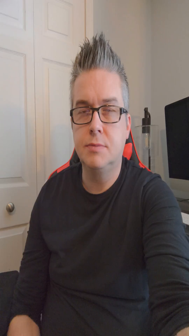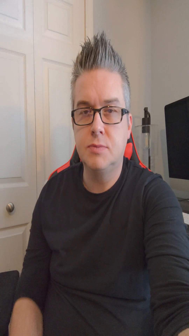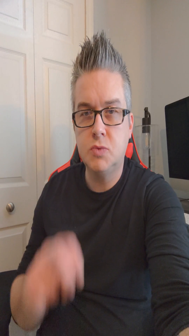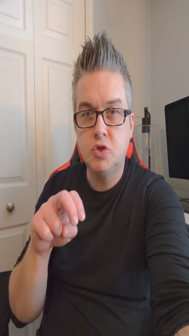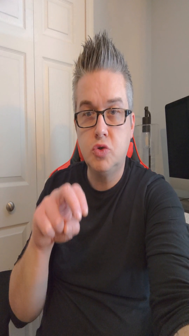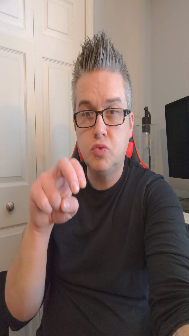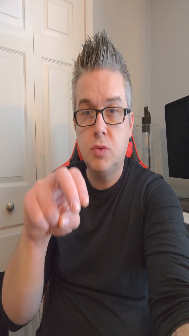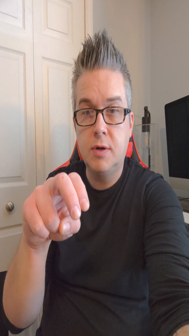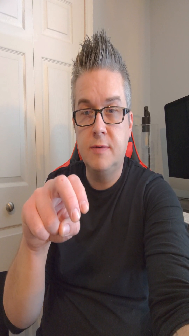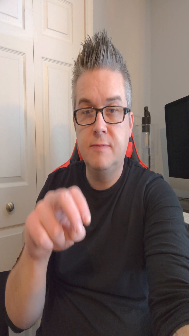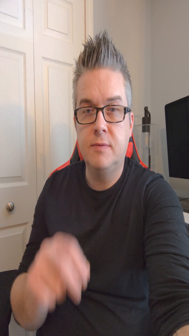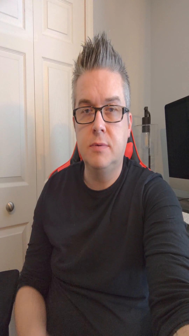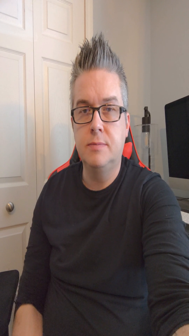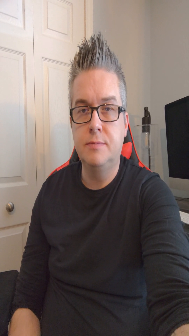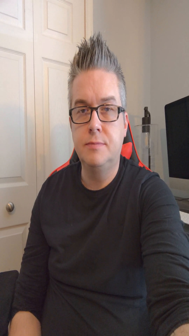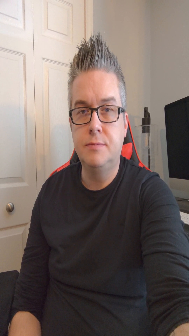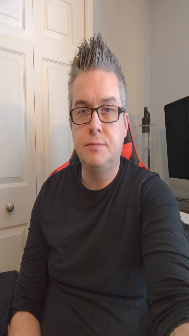ride